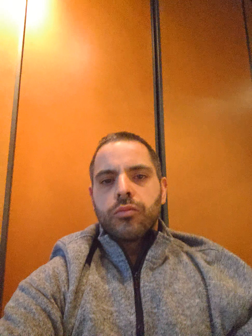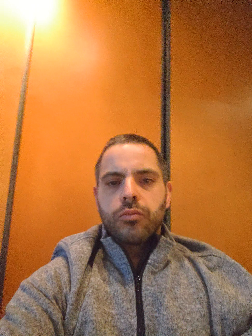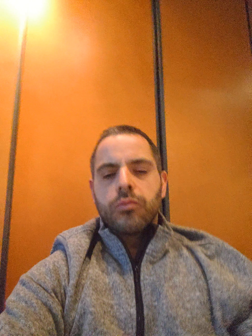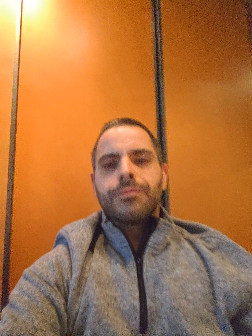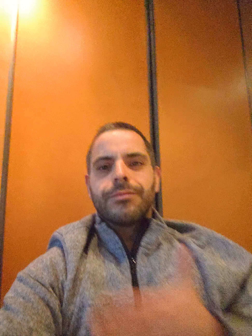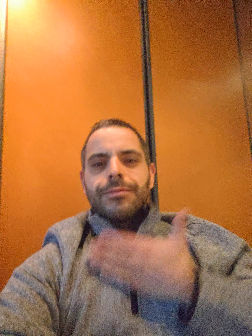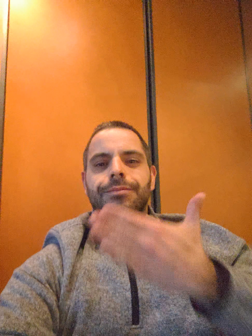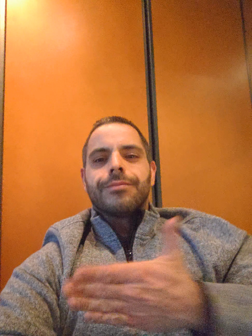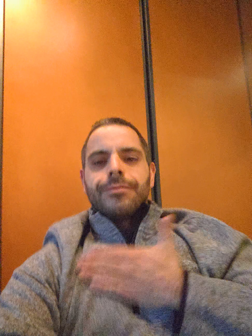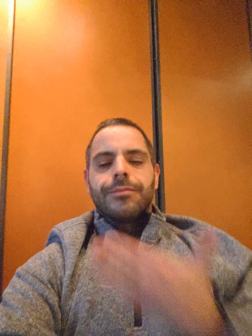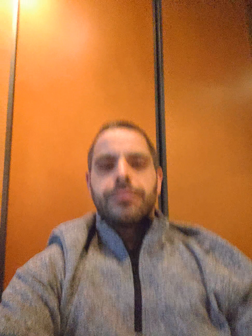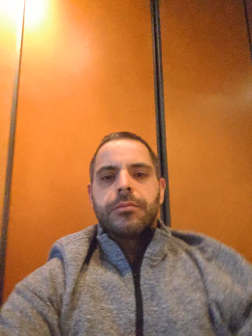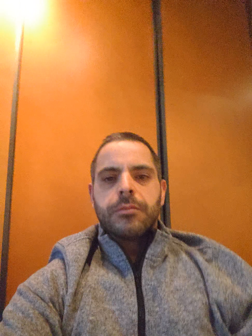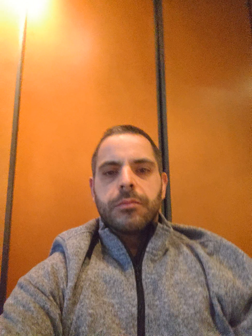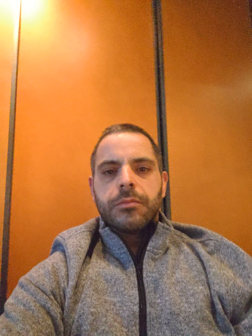happy